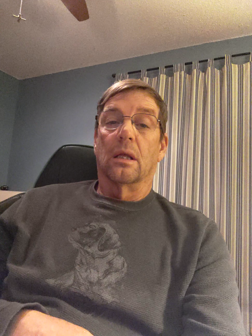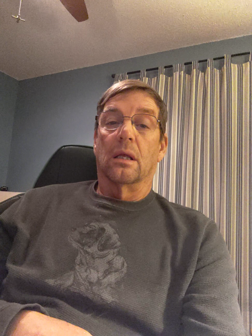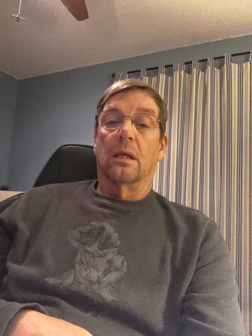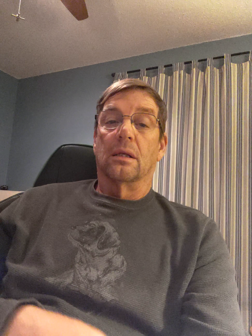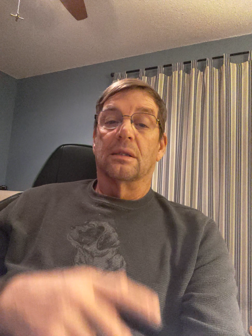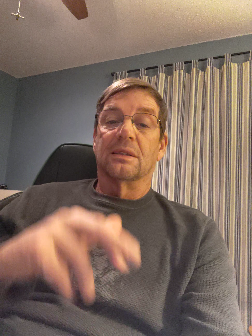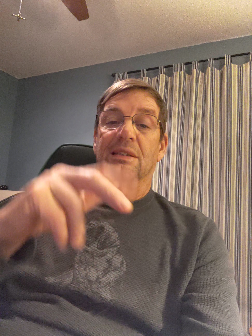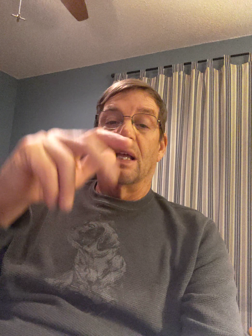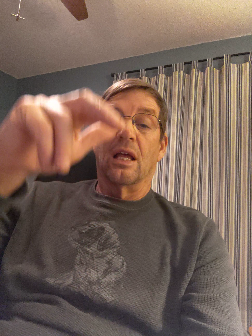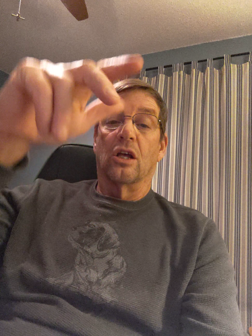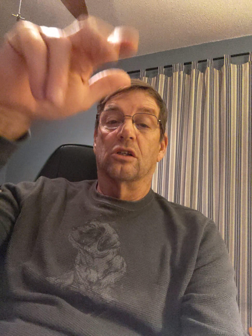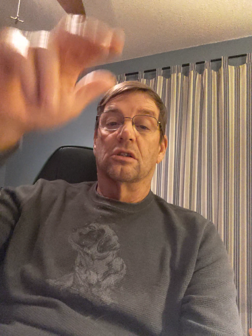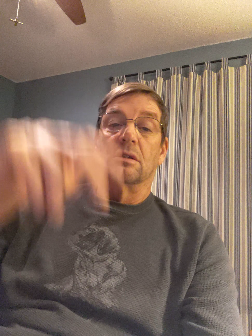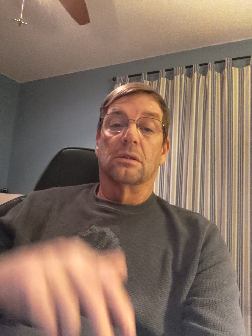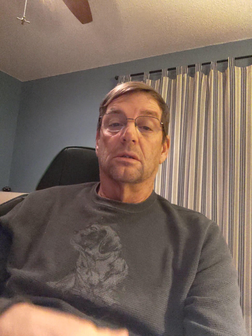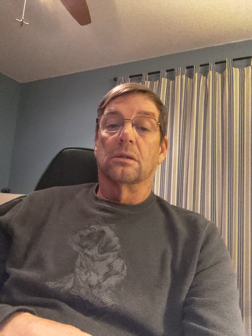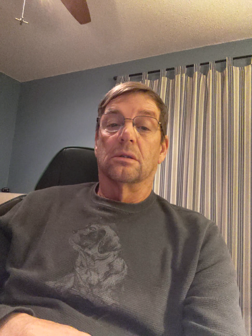stairs